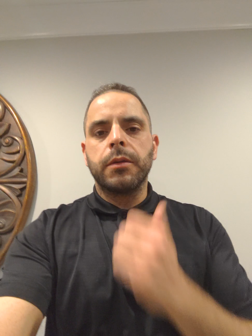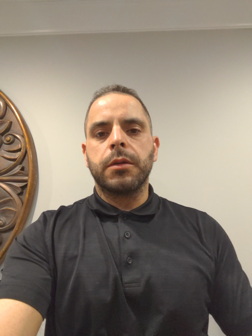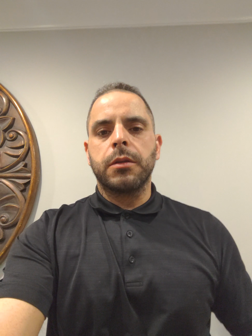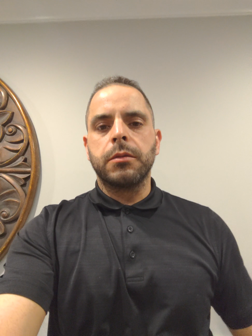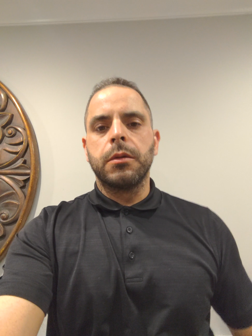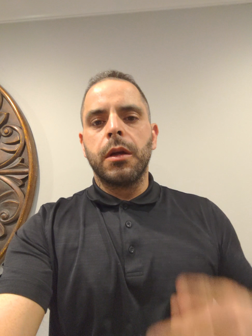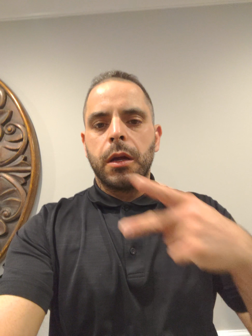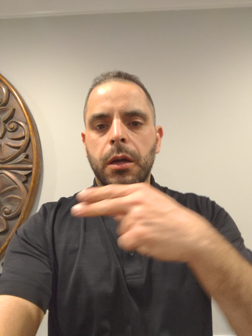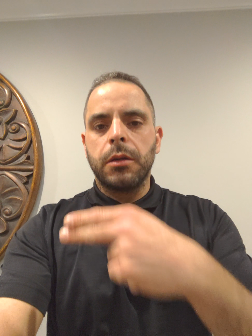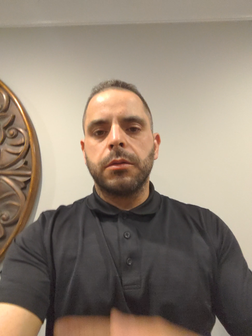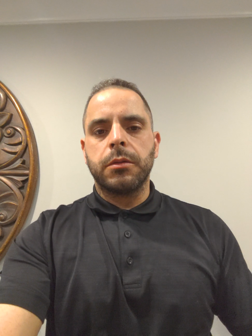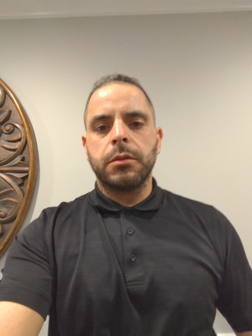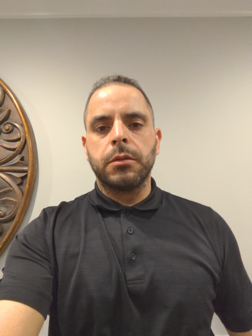cut